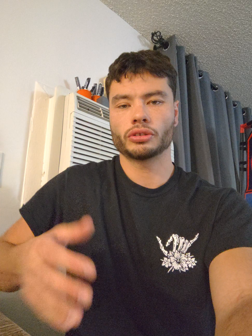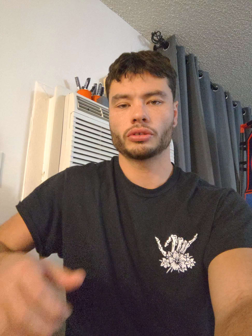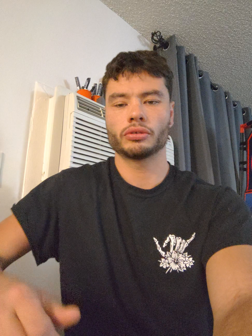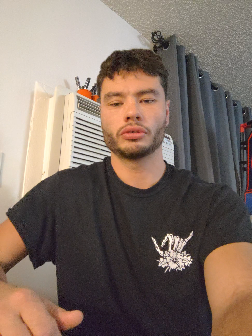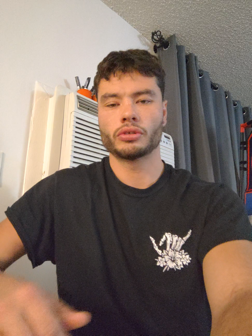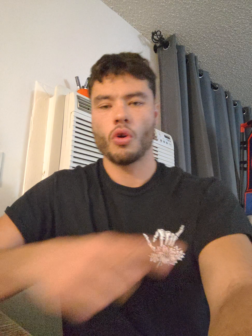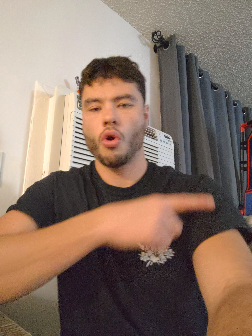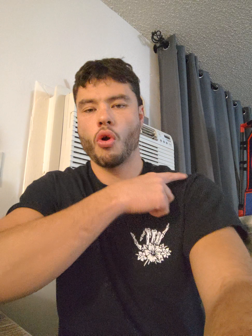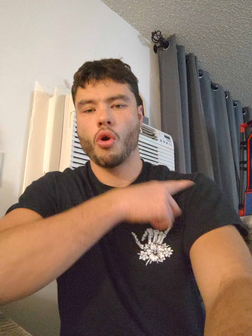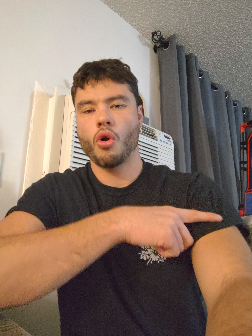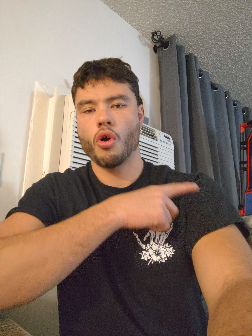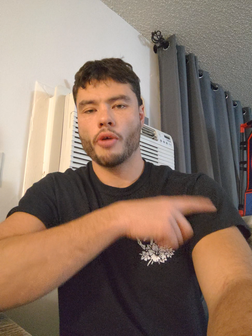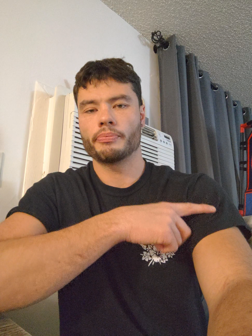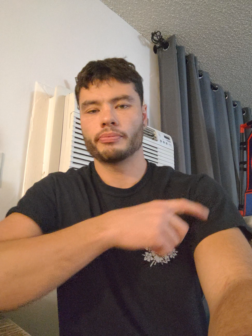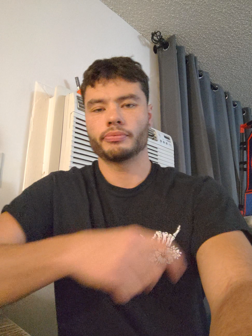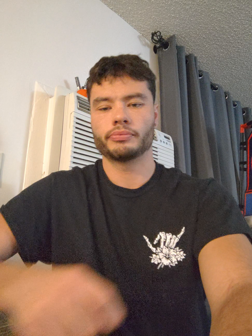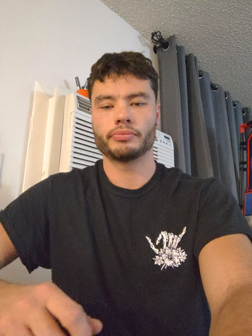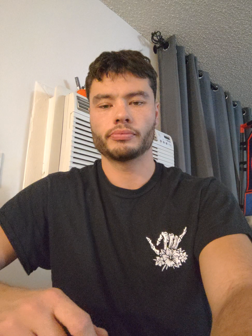arm